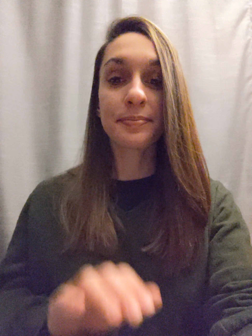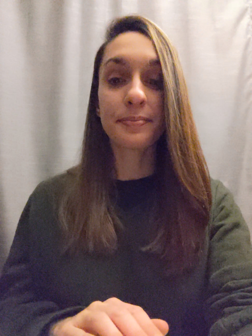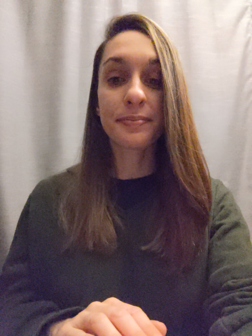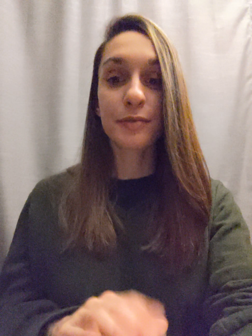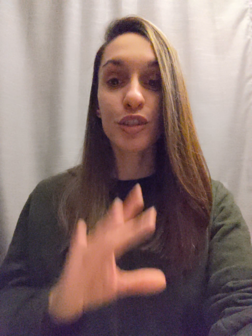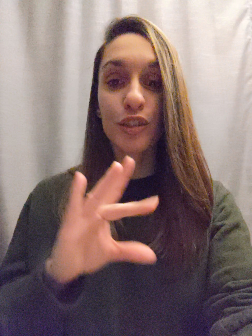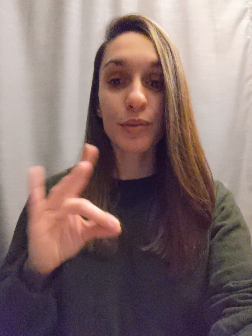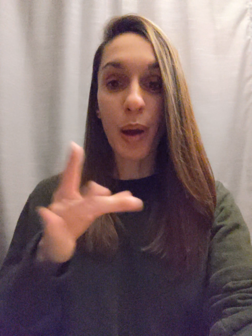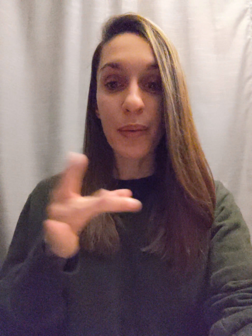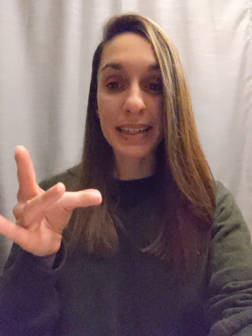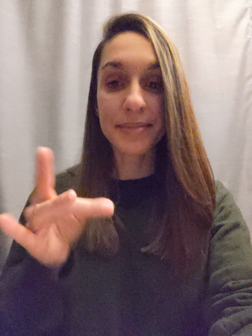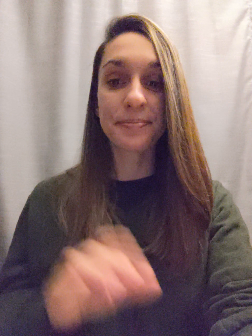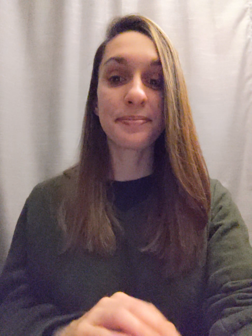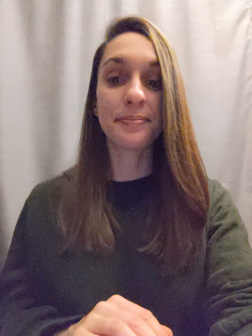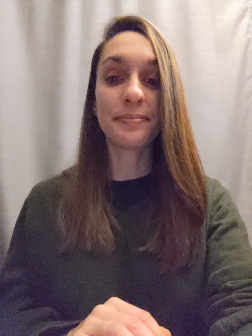story